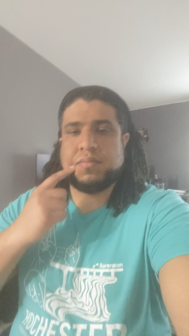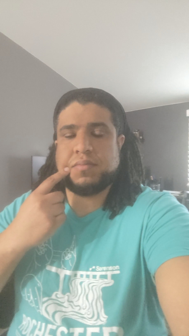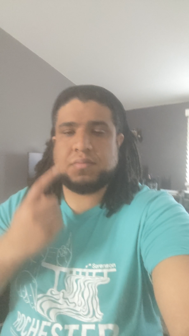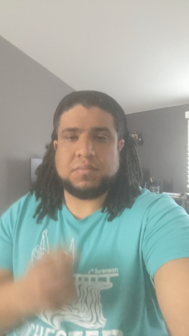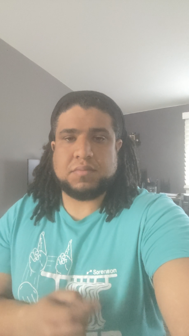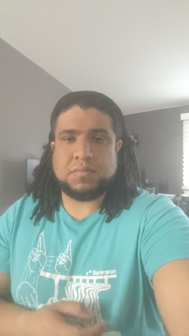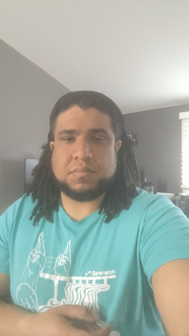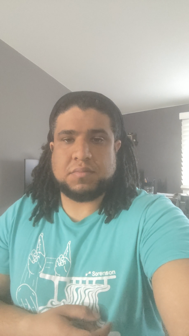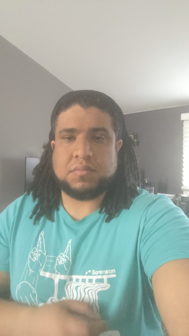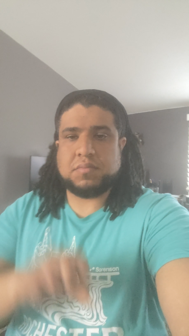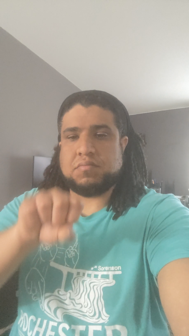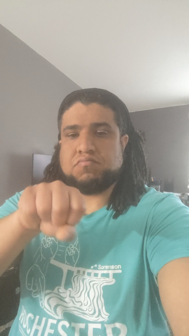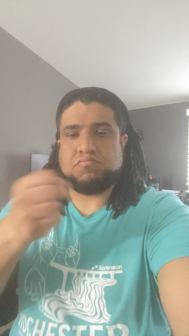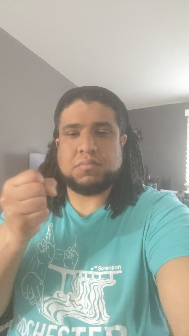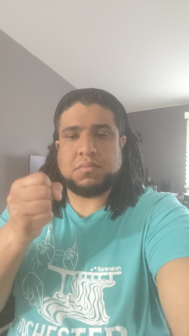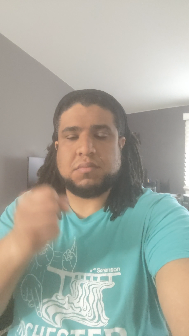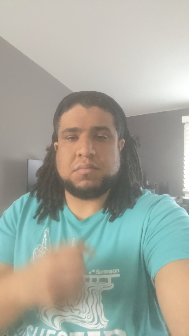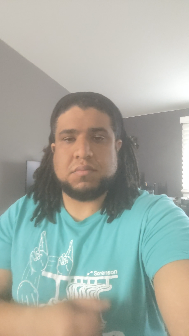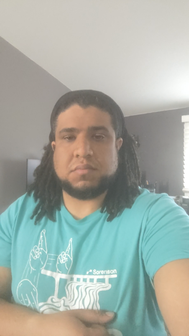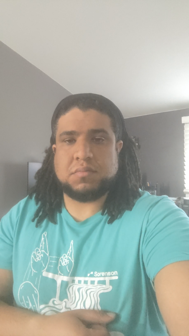break